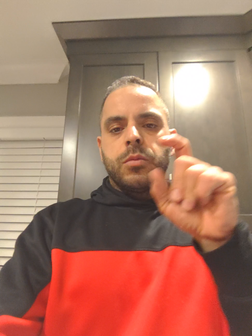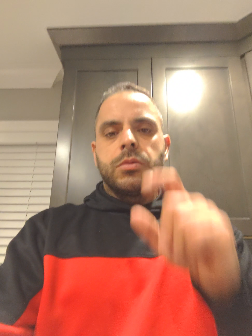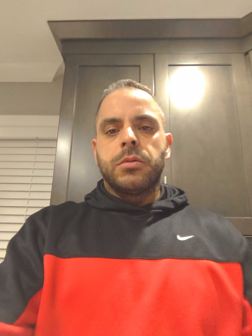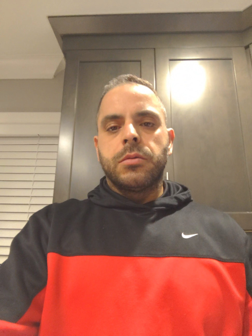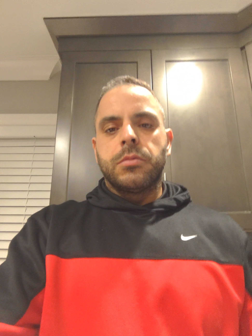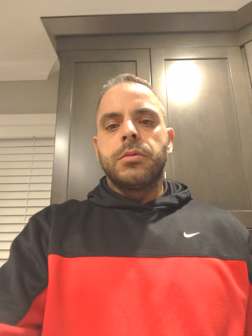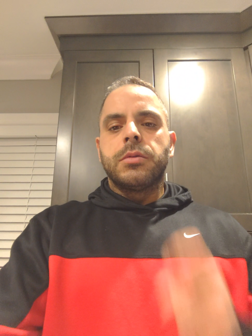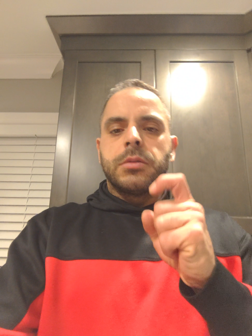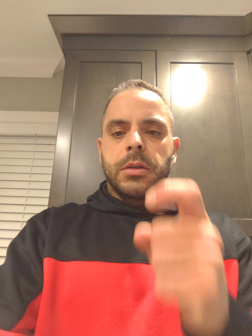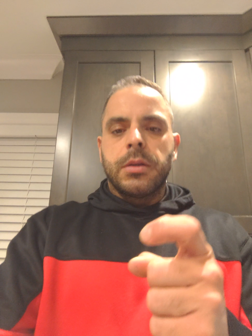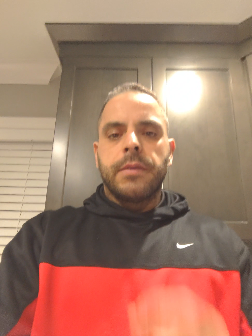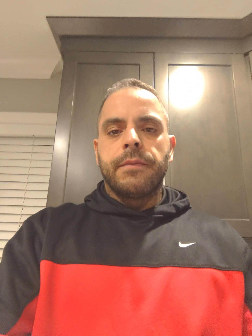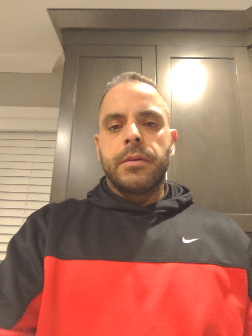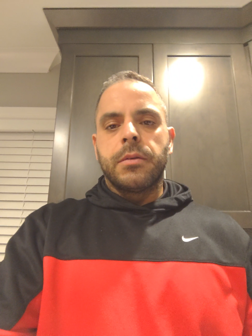give